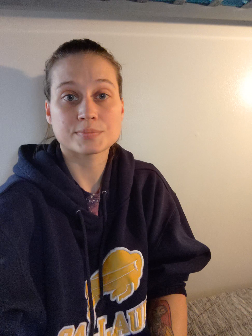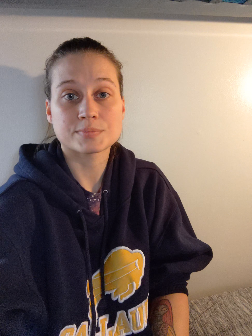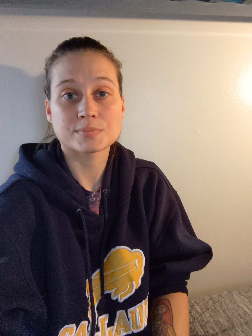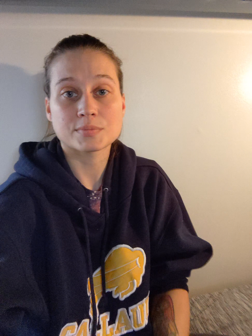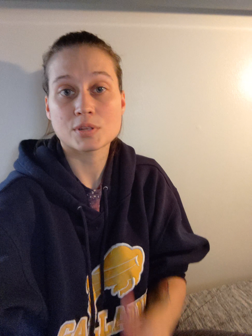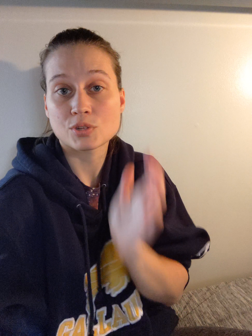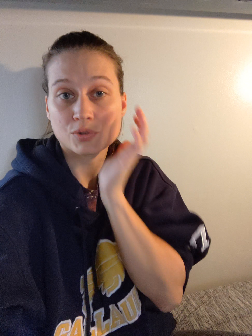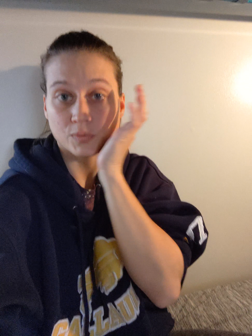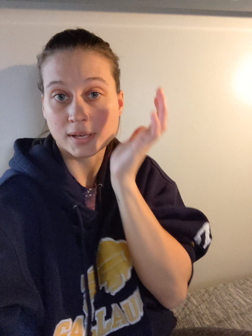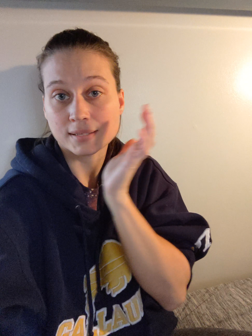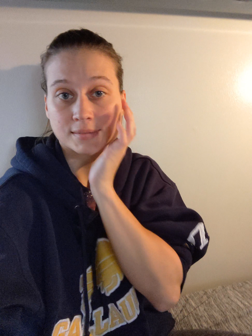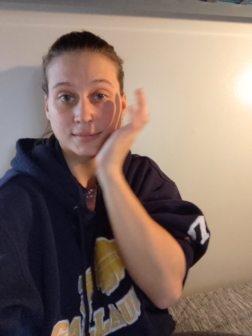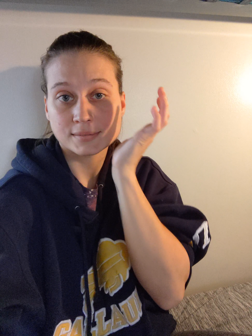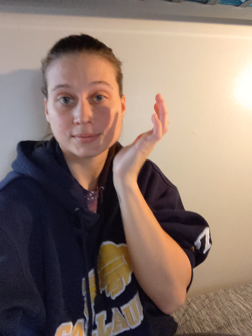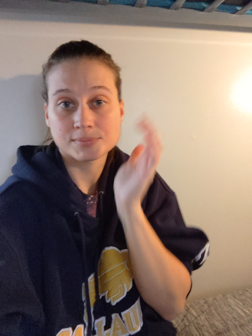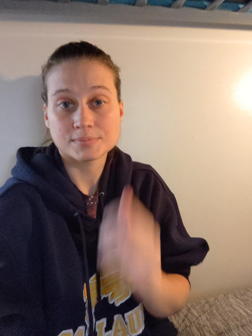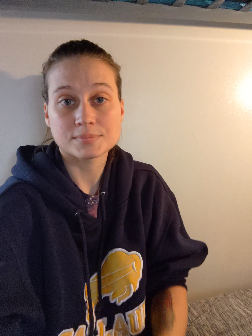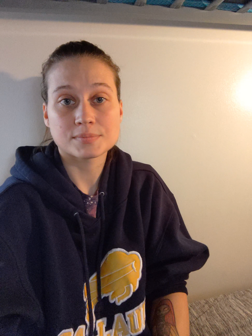grass